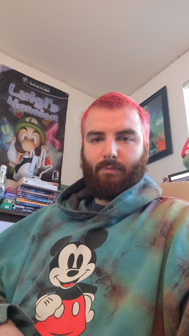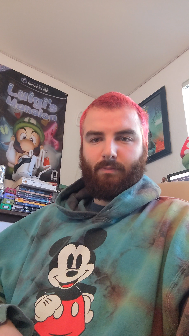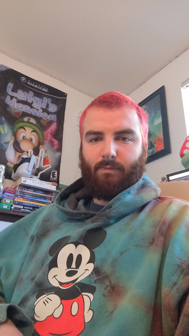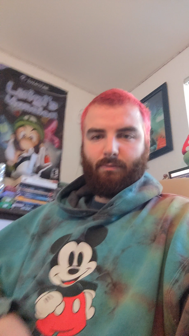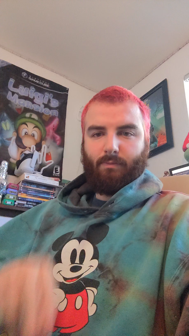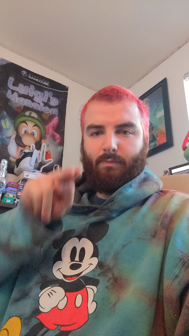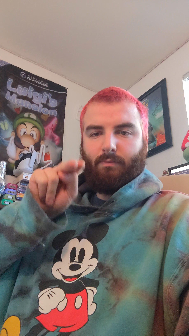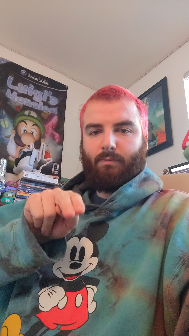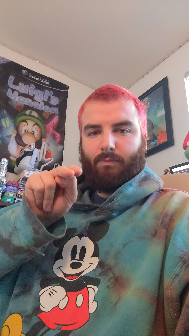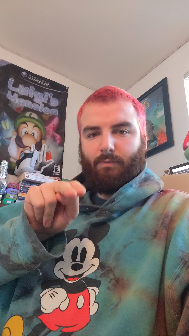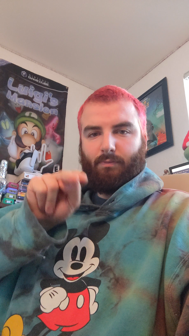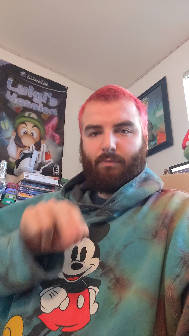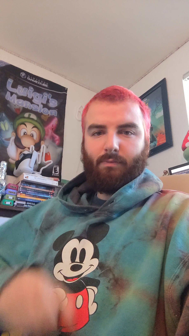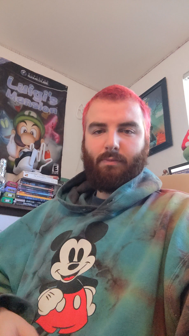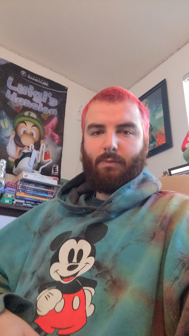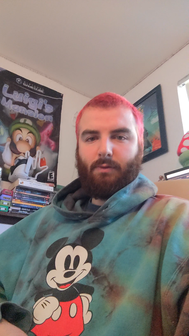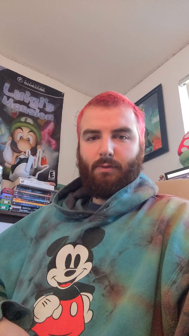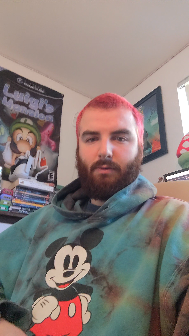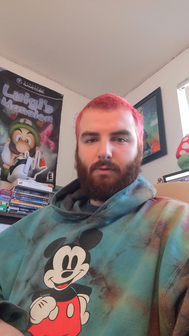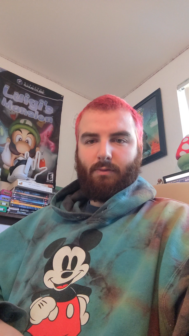nurse